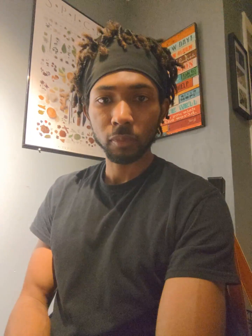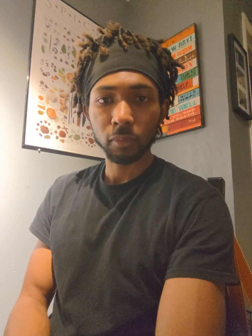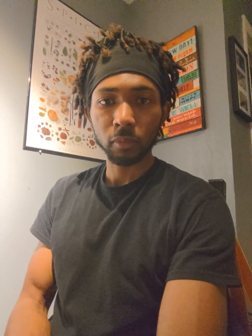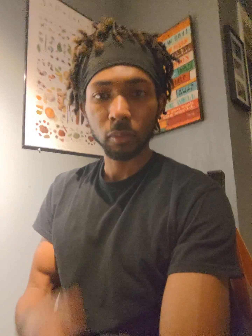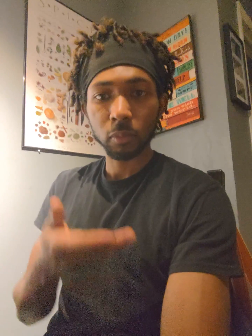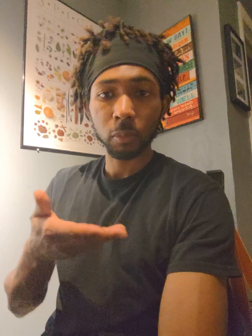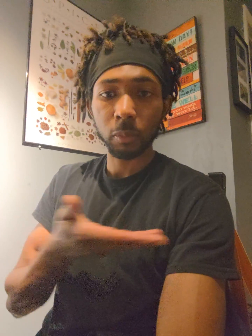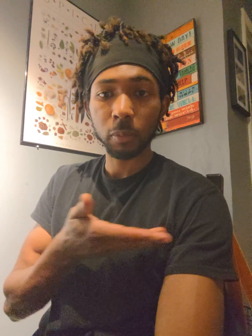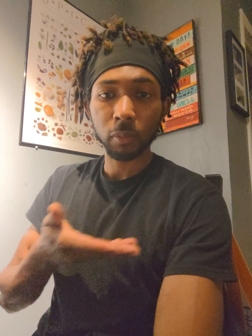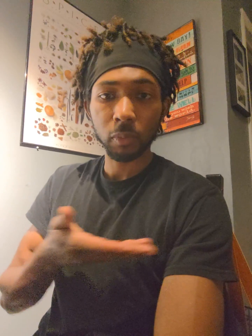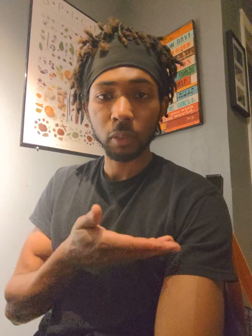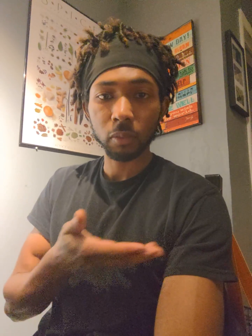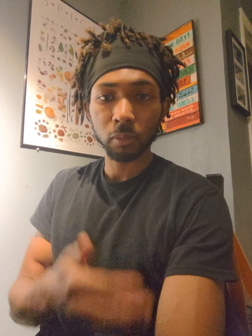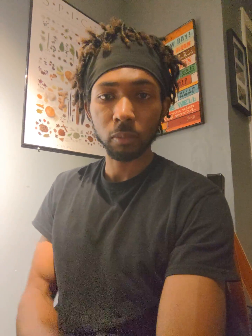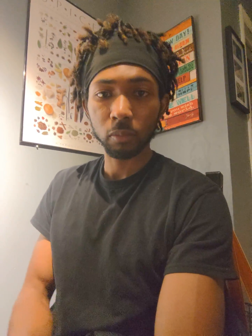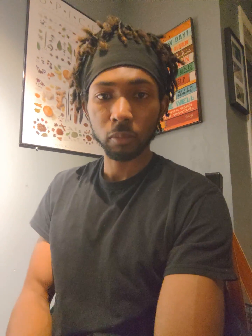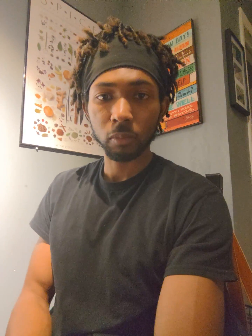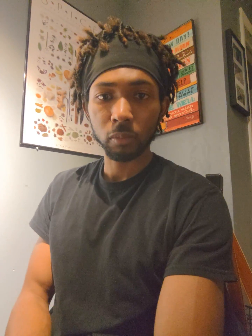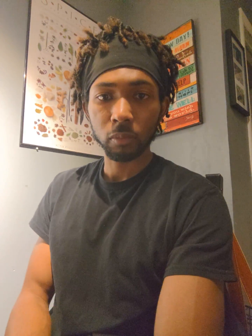baby